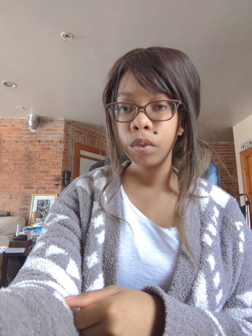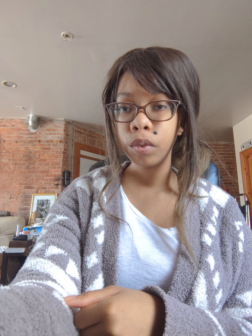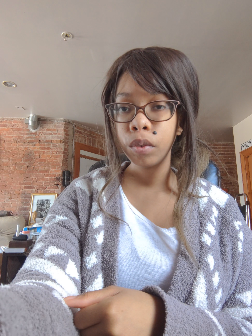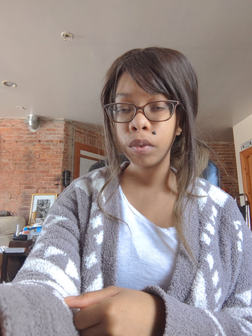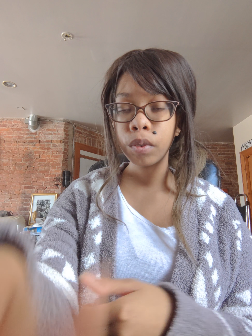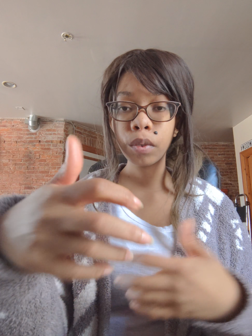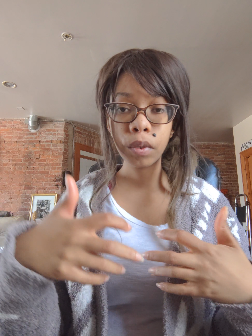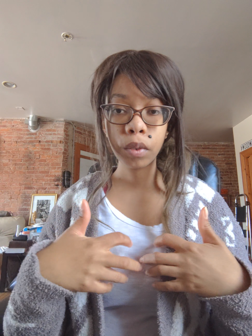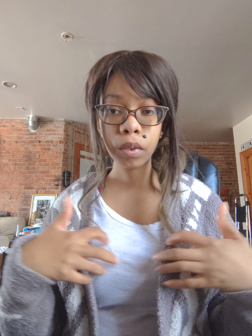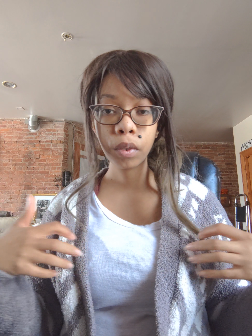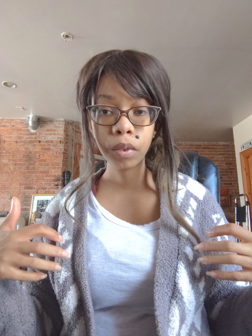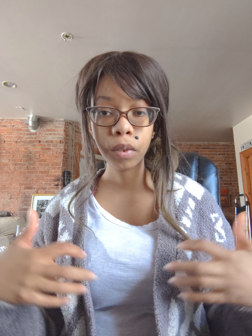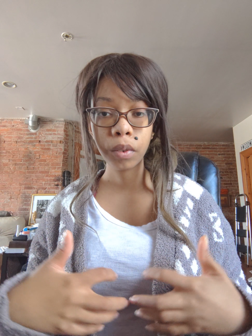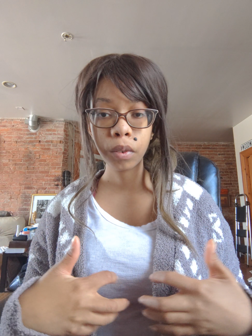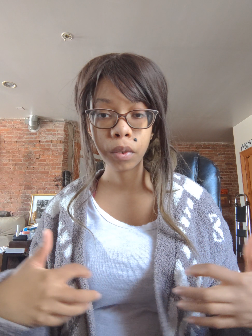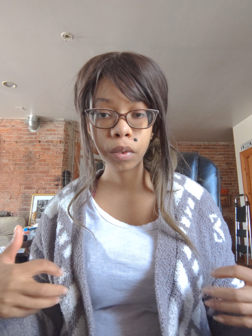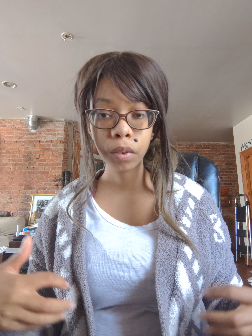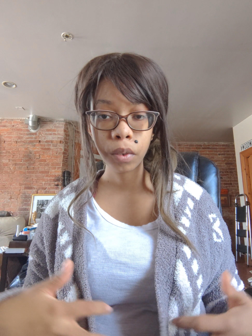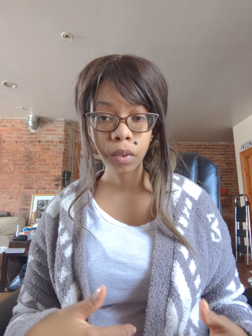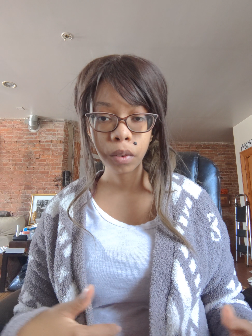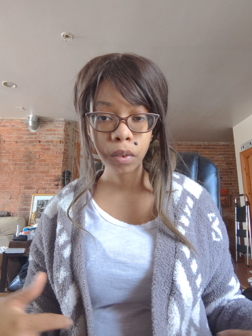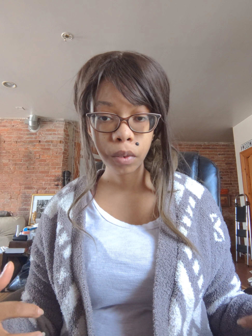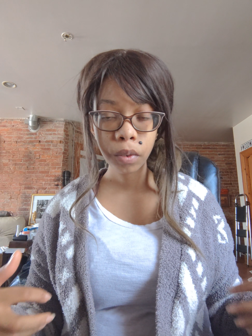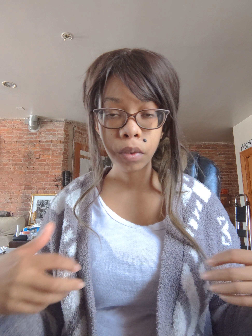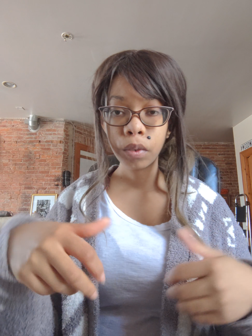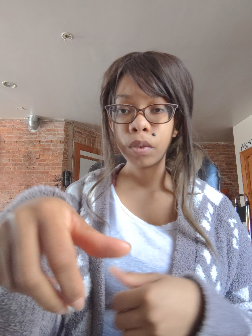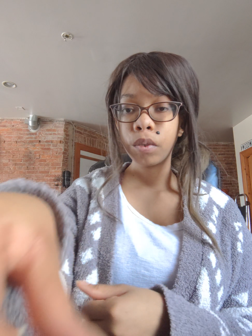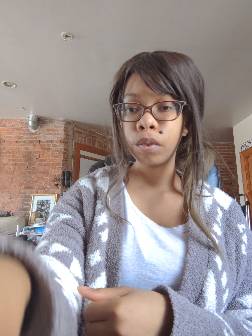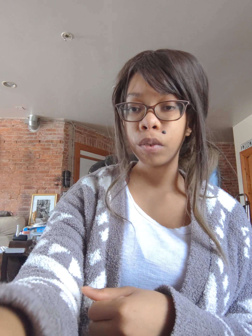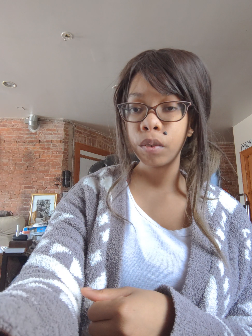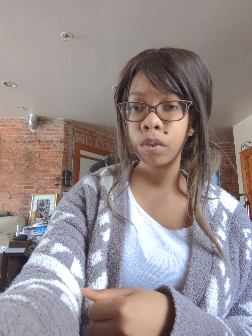zebra